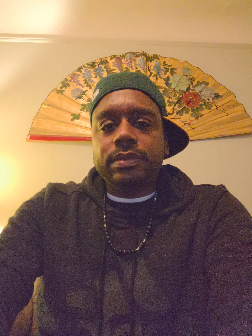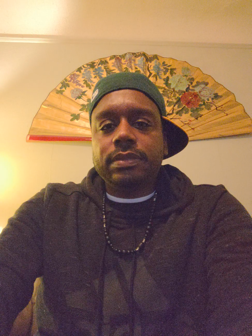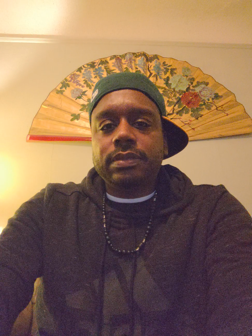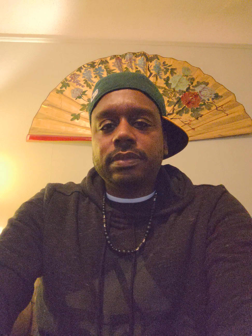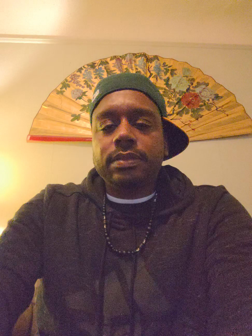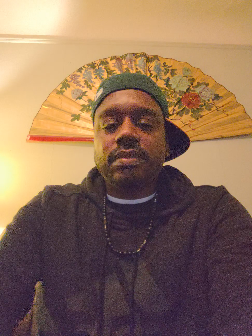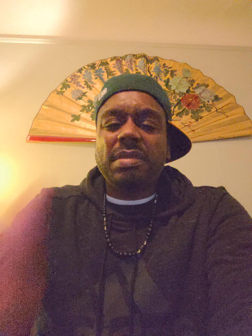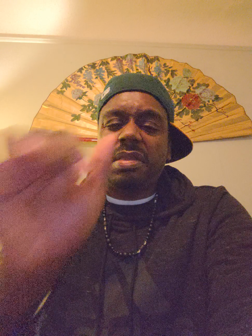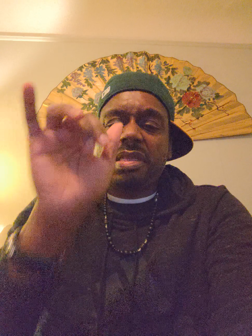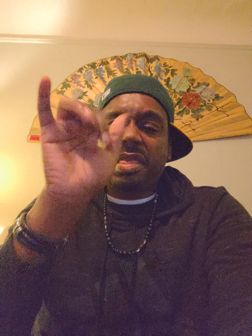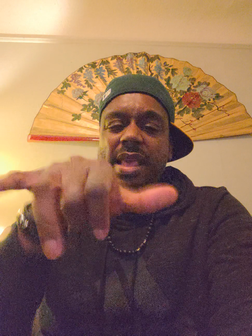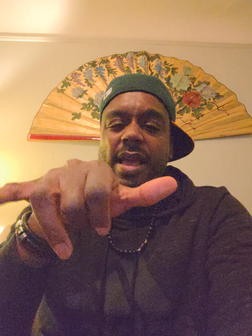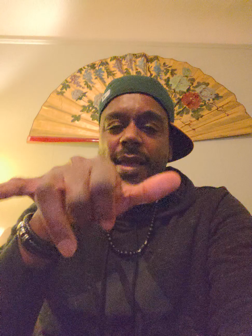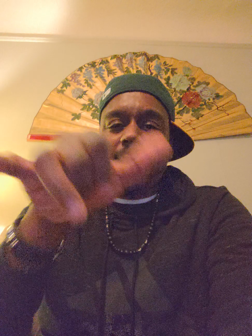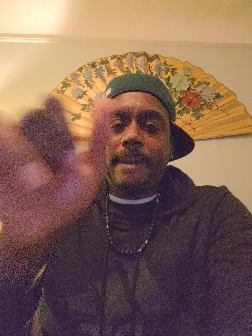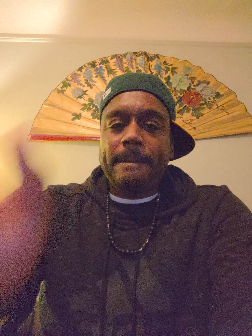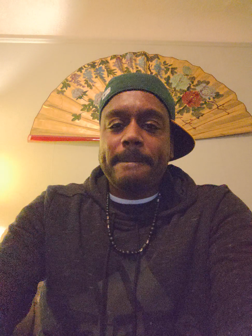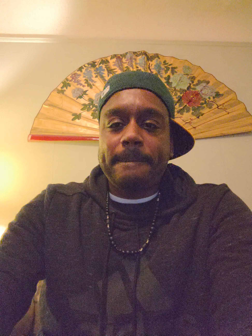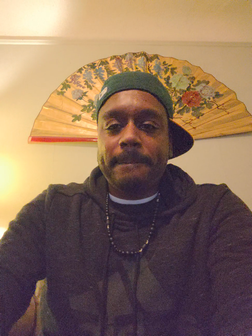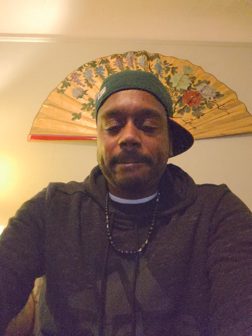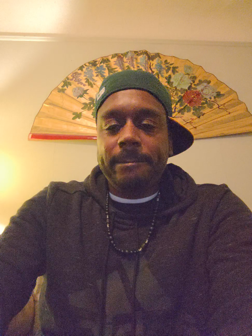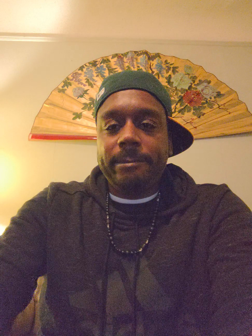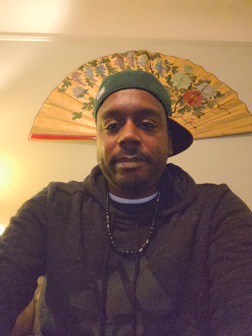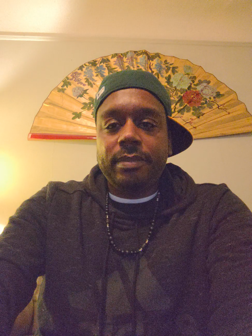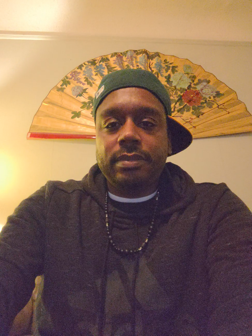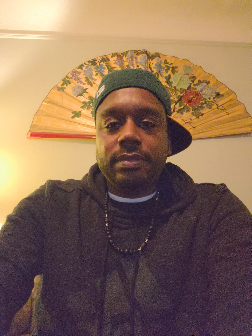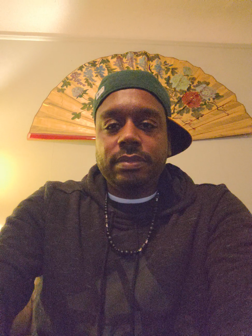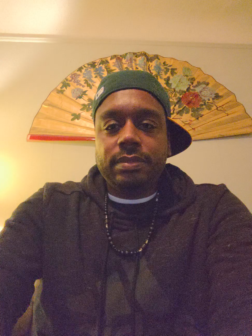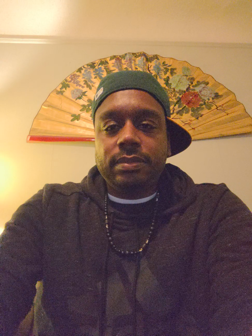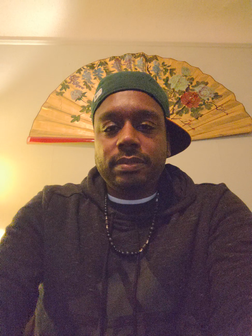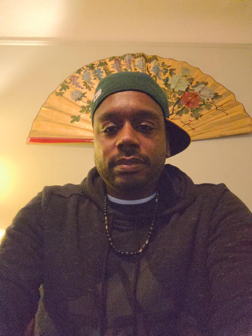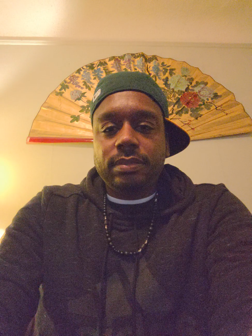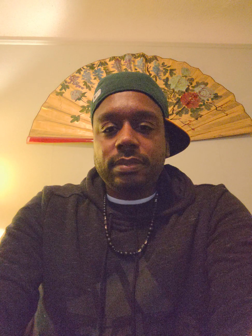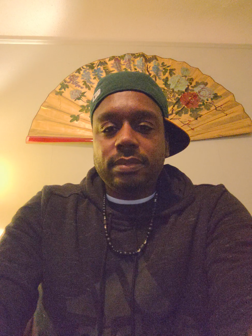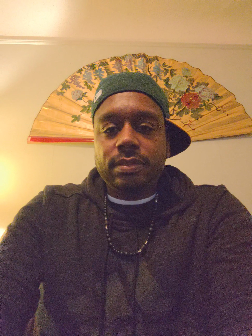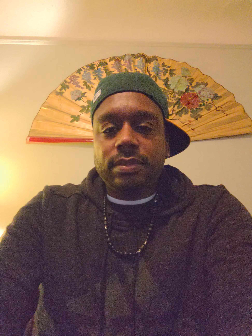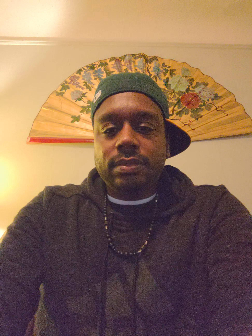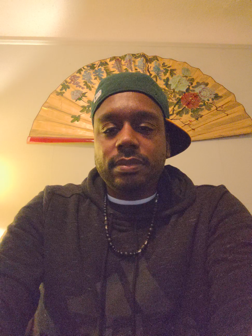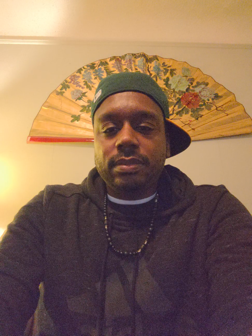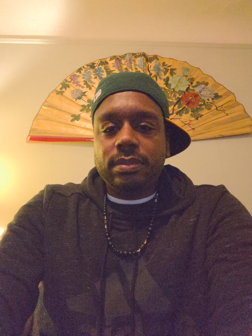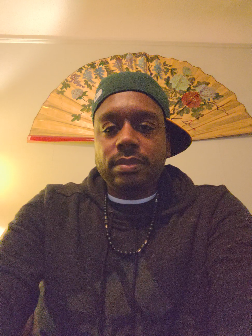that